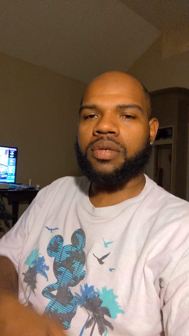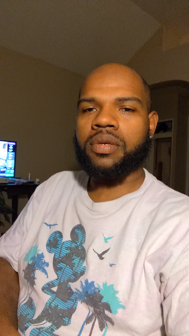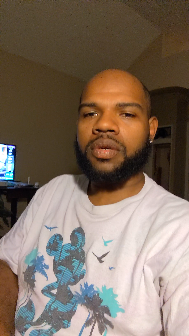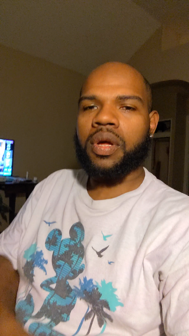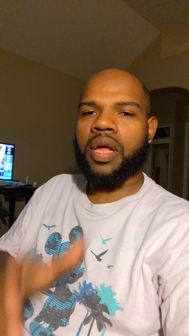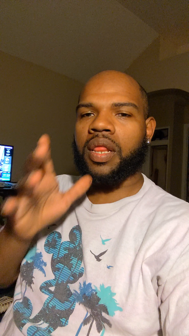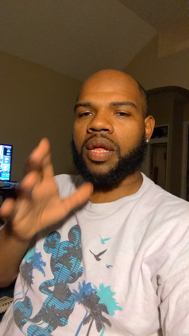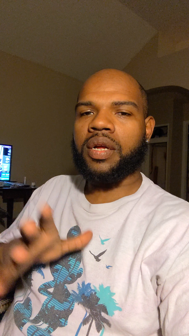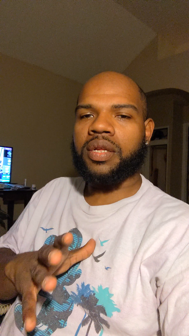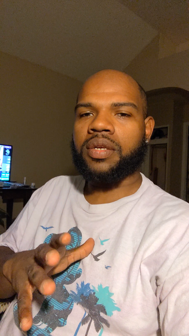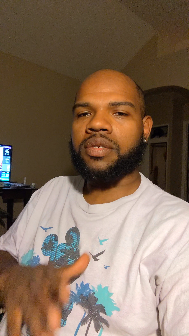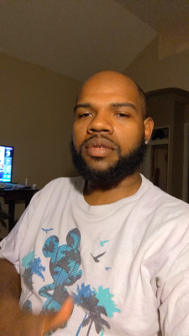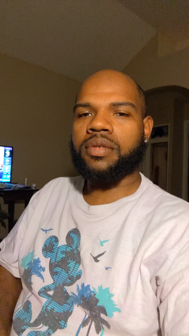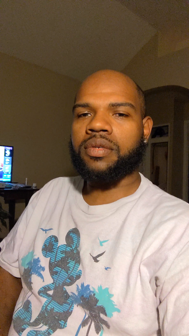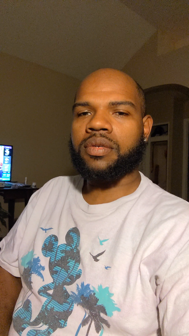lady